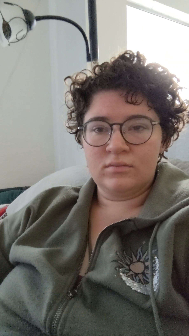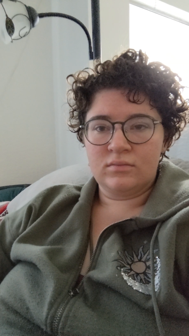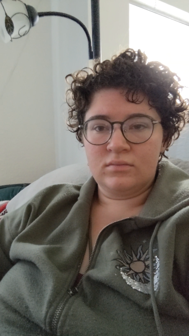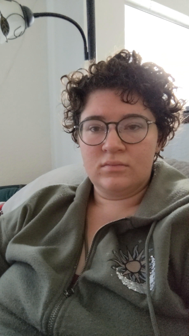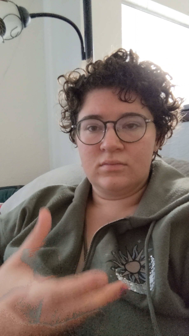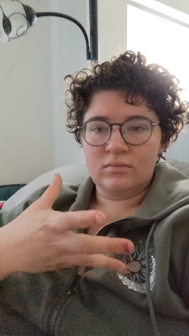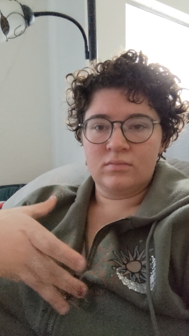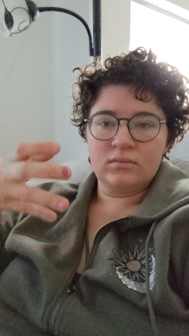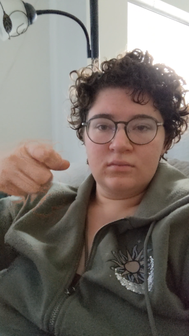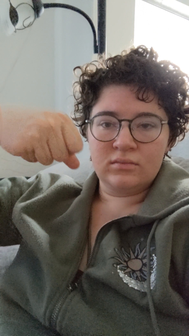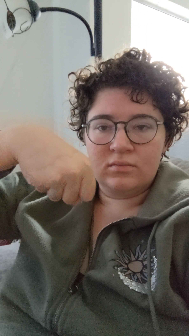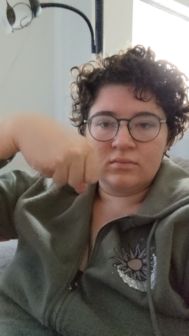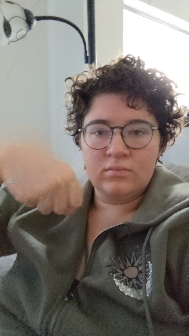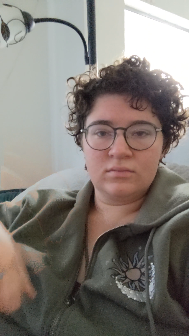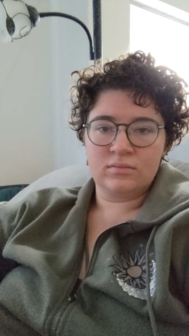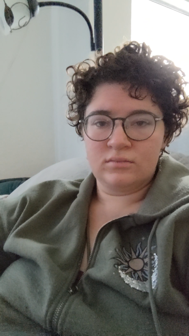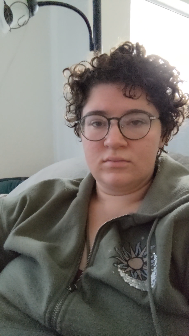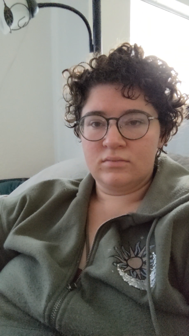bucket